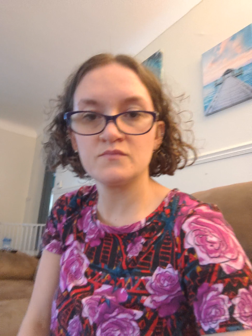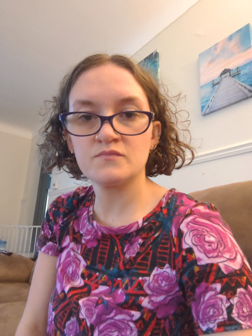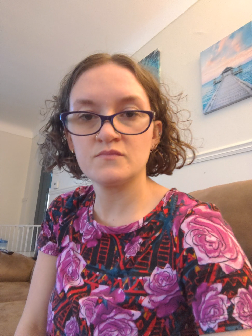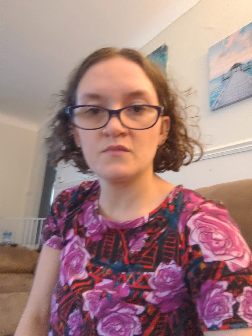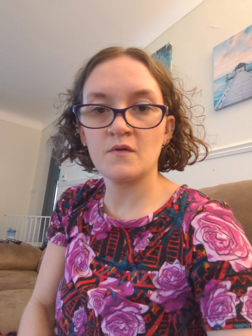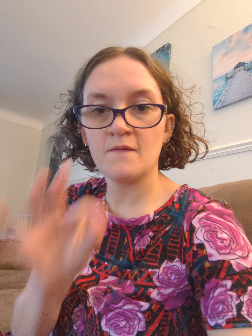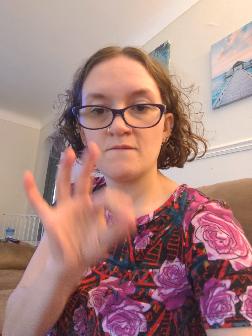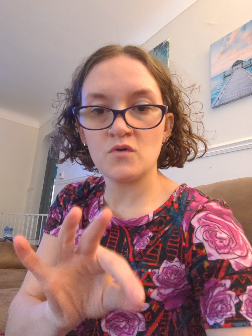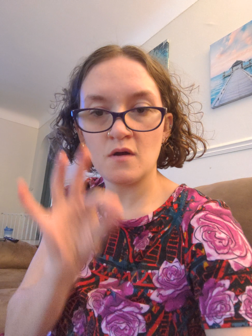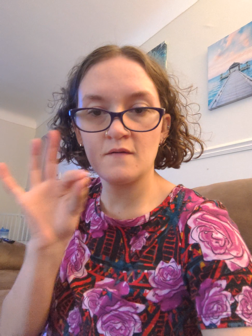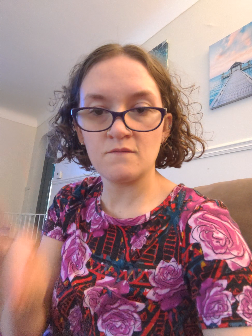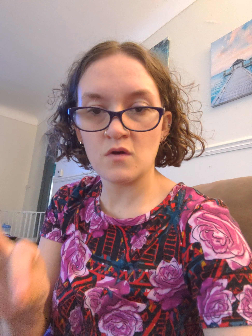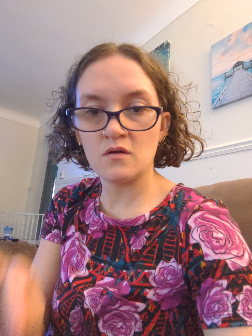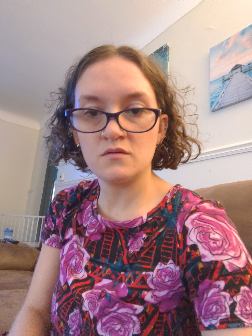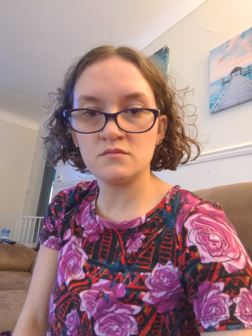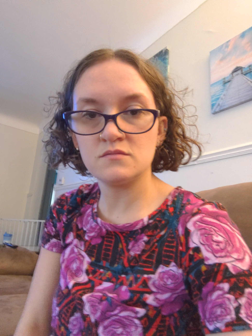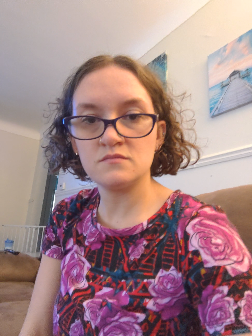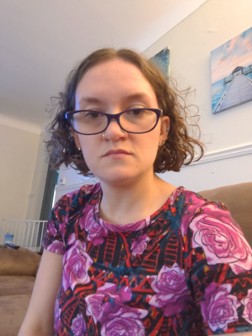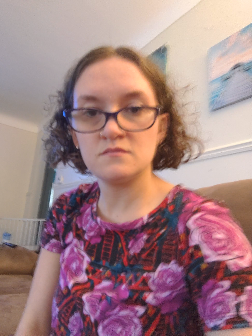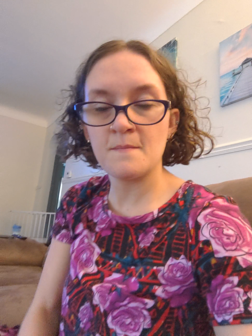french fries